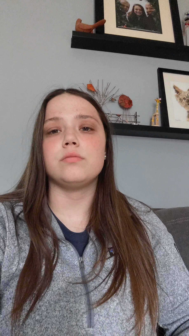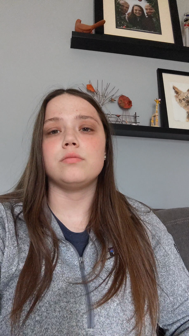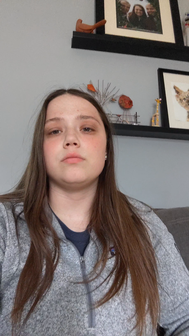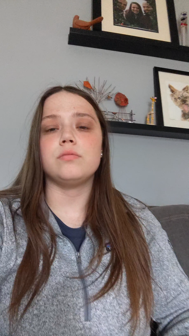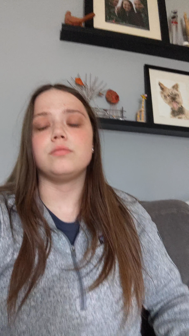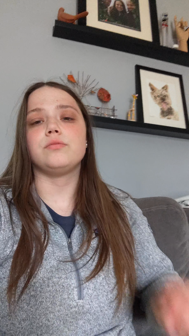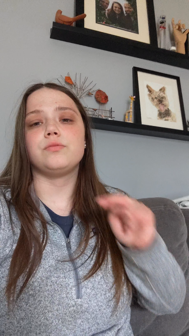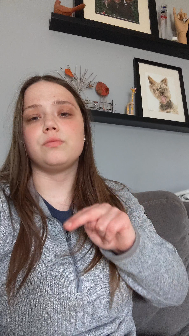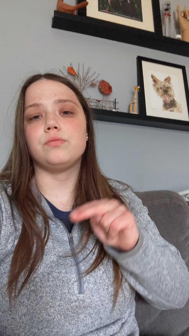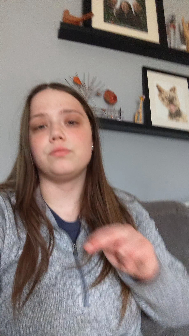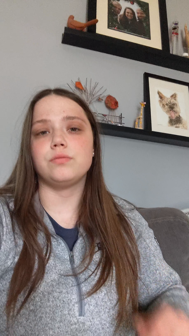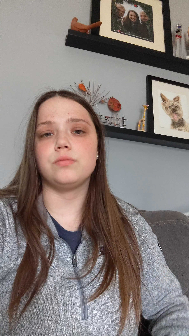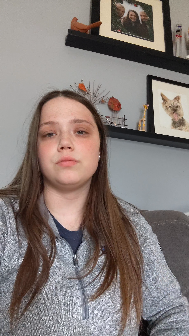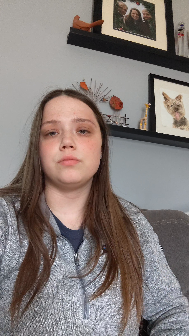nurse